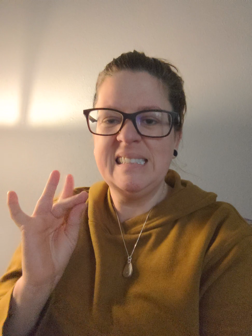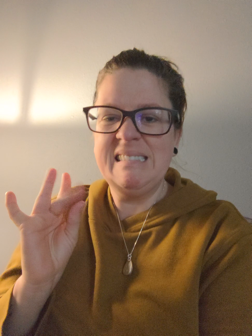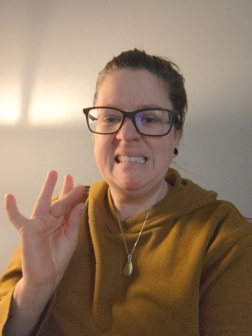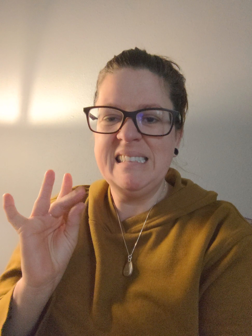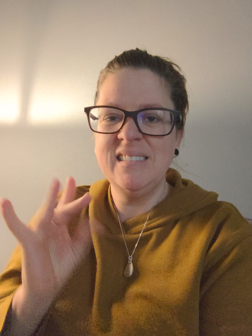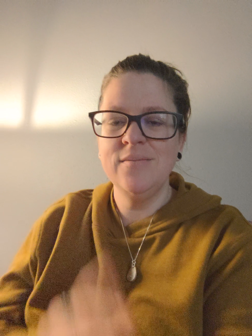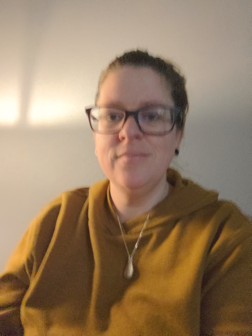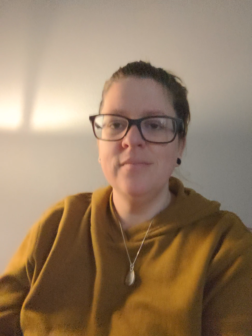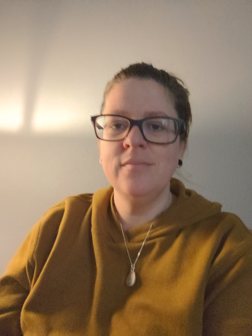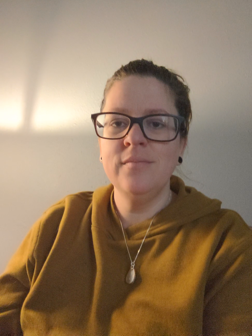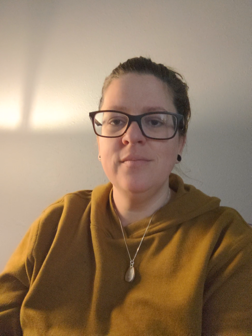sticky